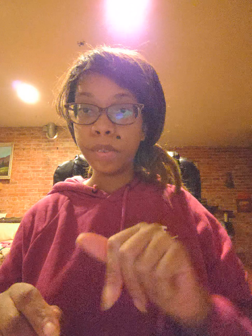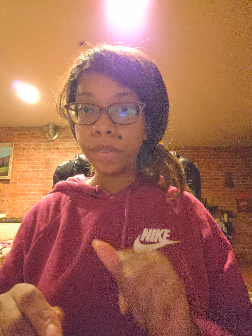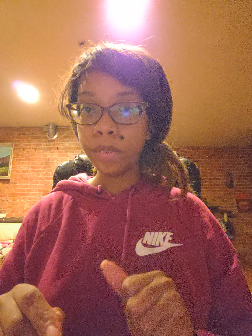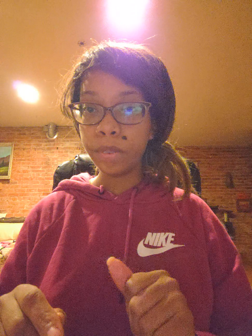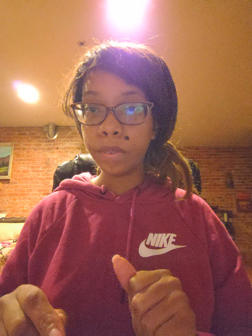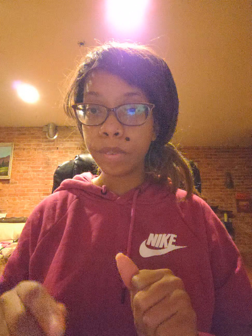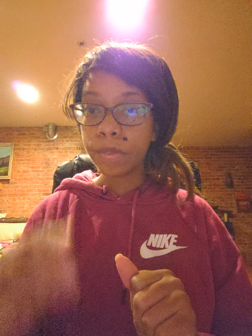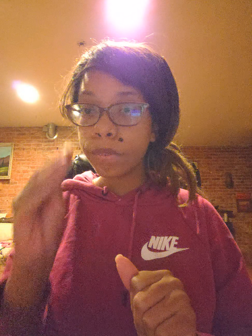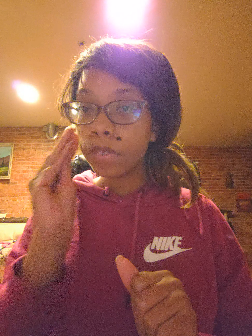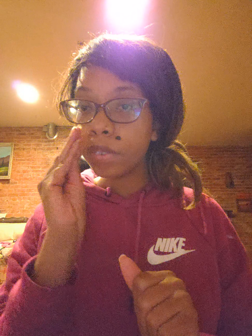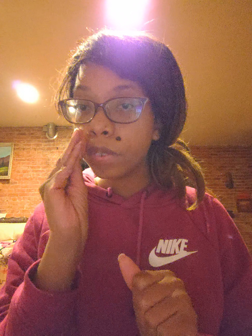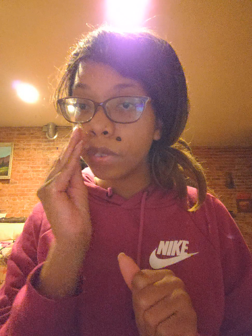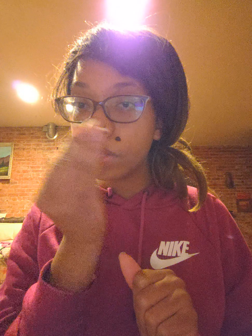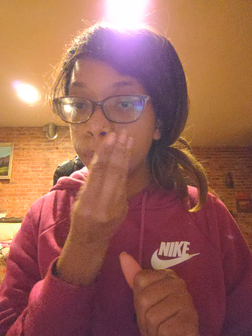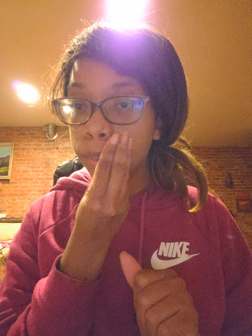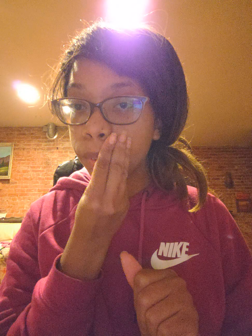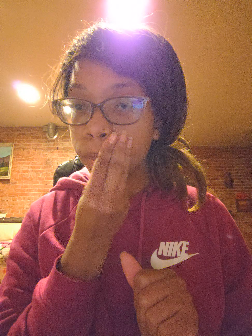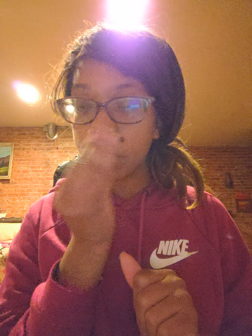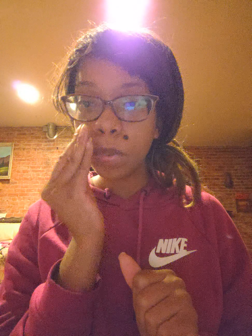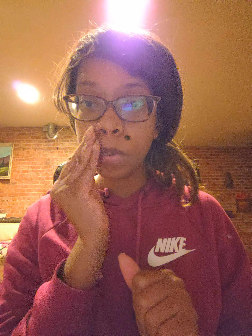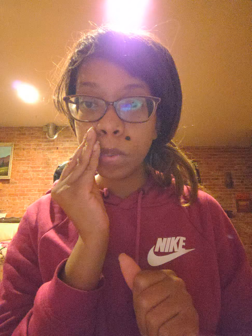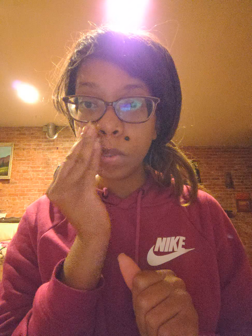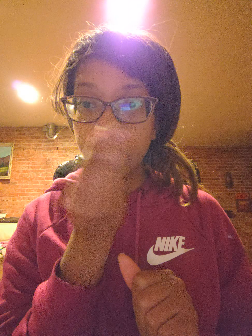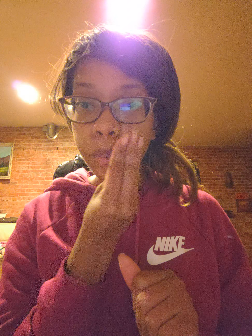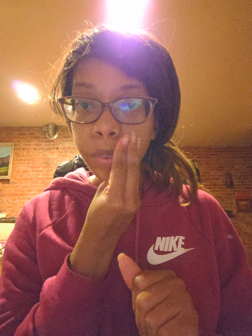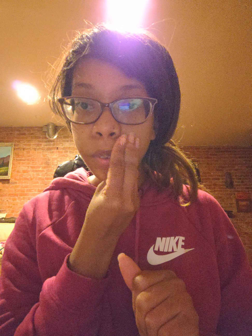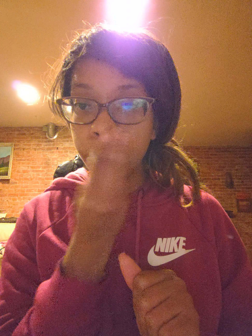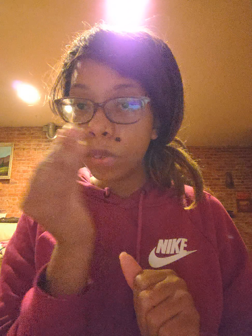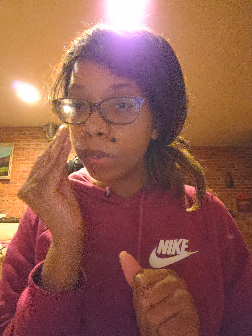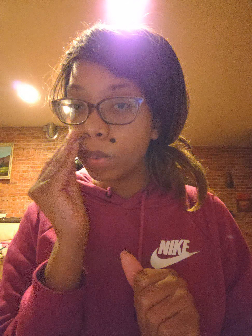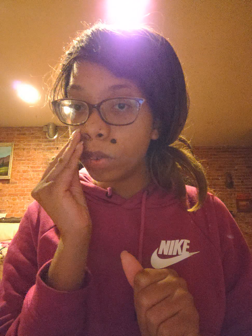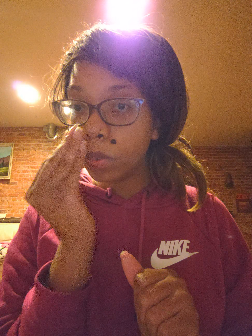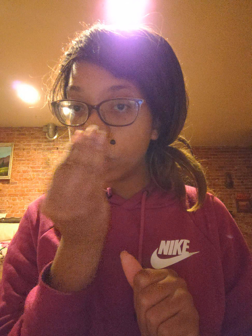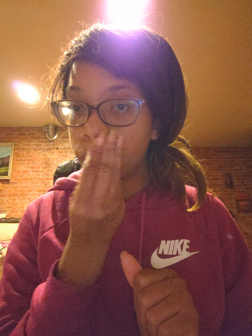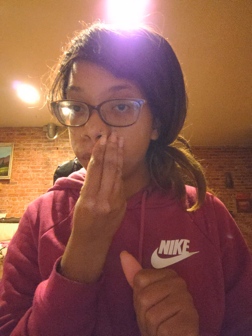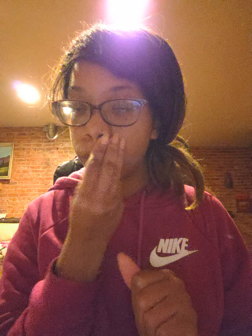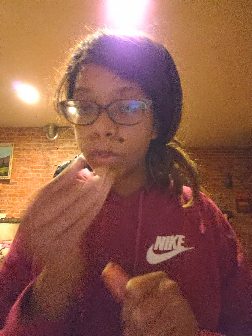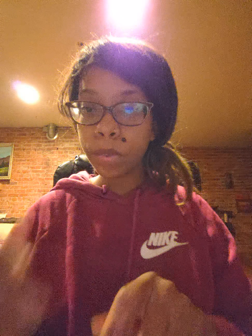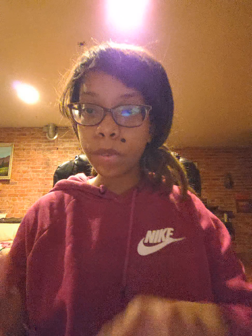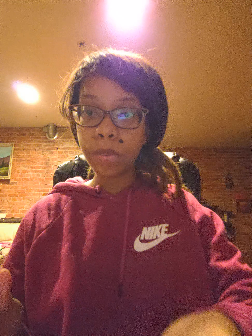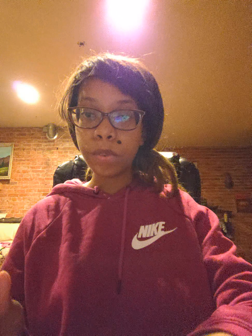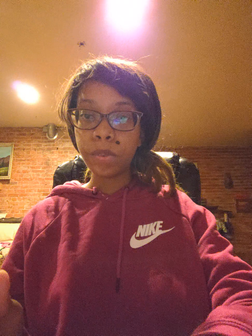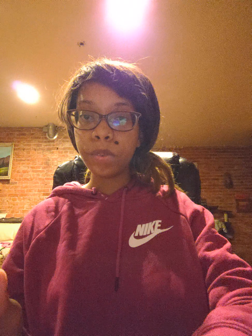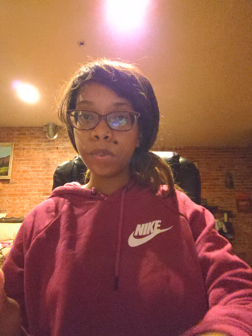flower